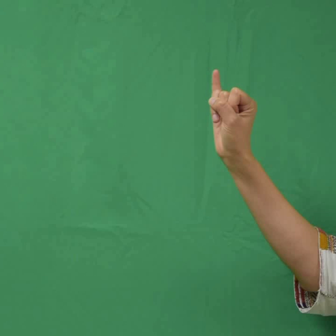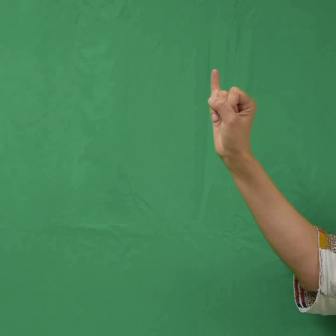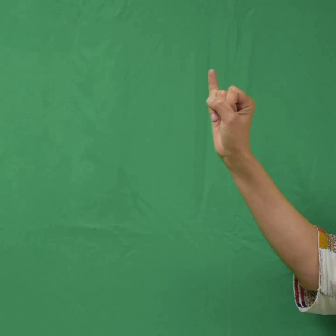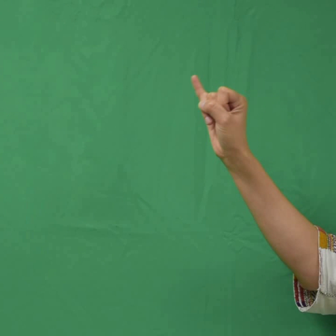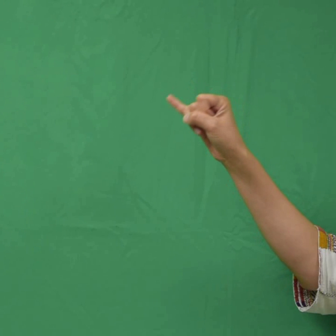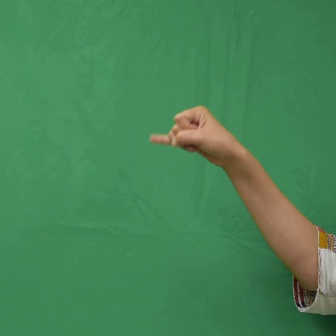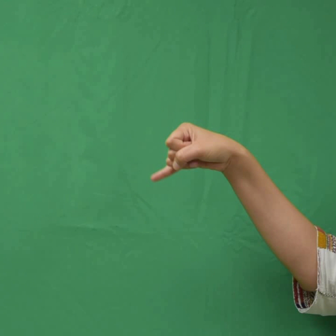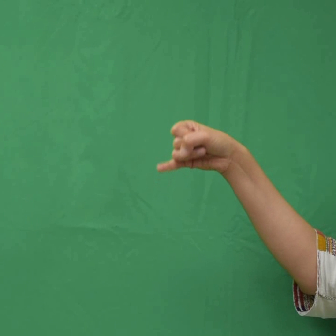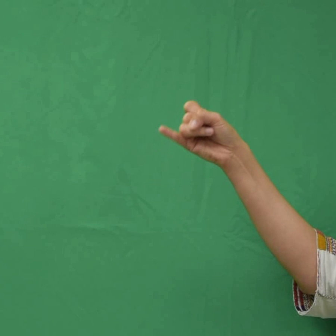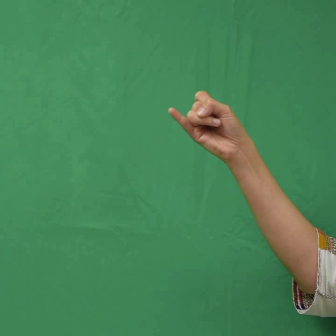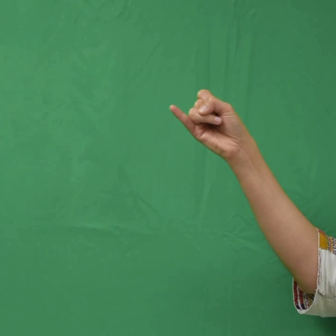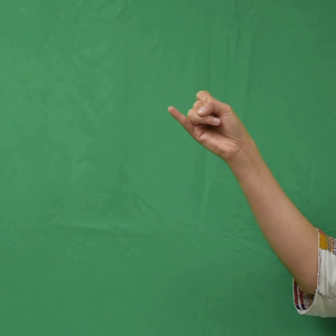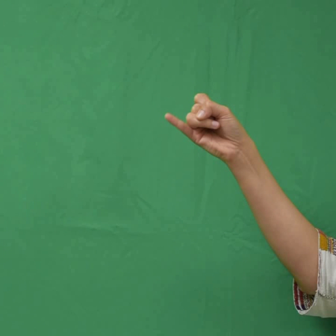J